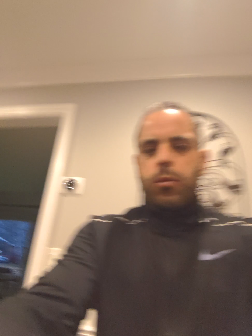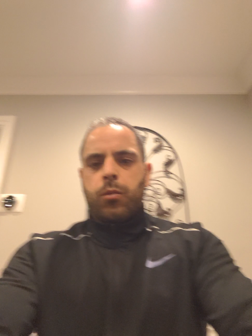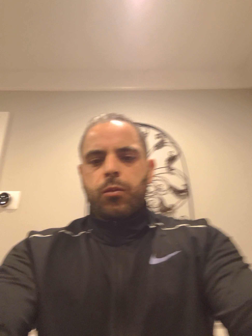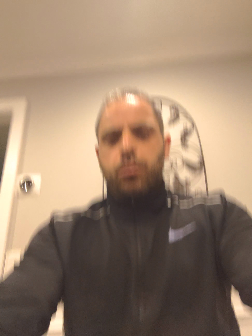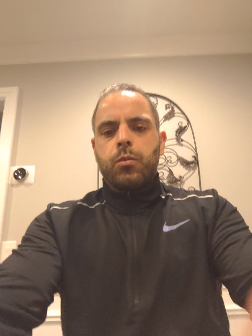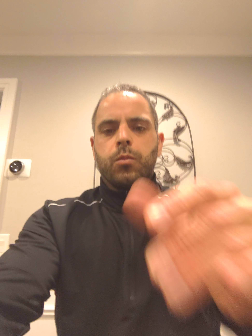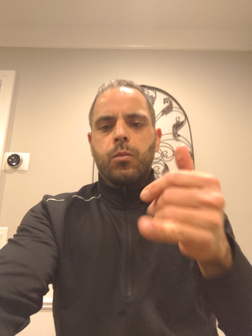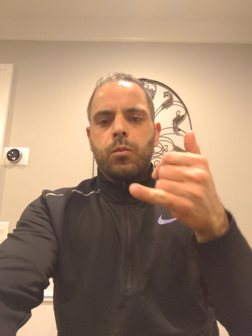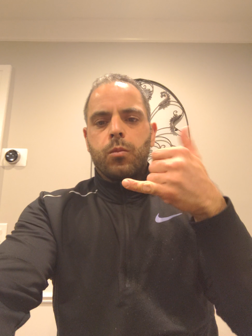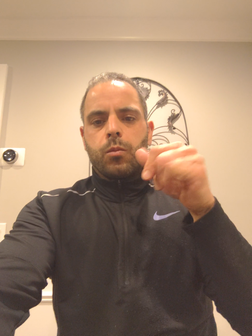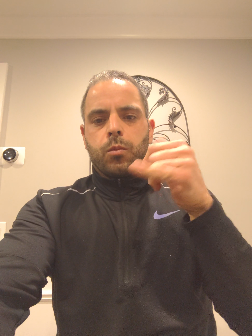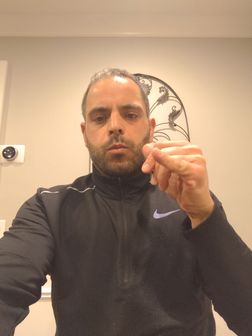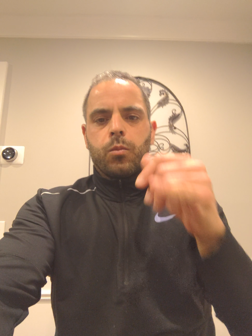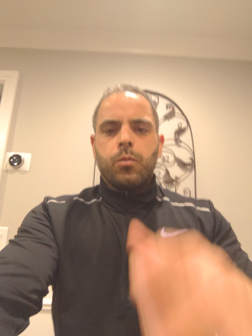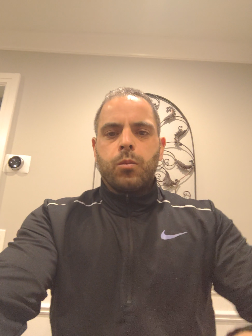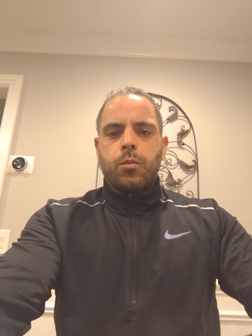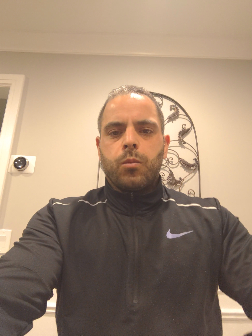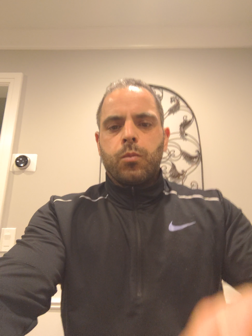yellow